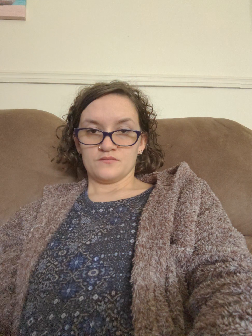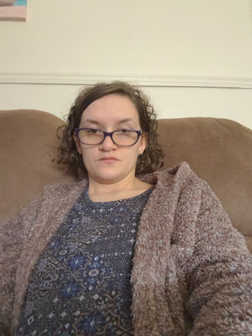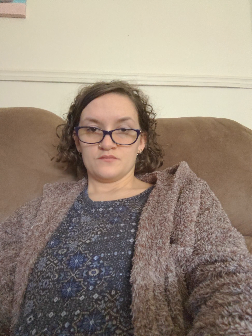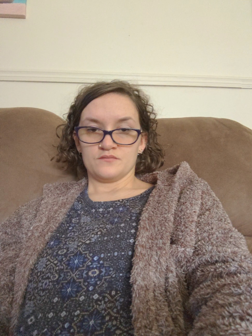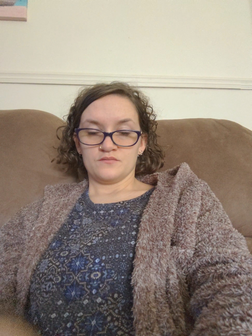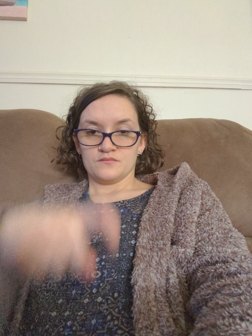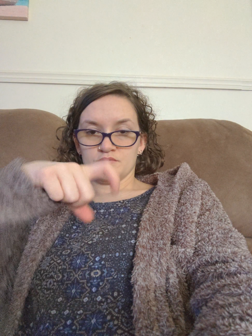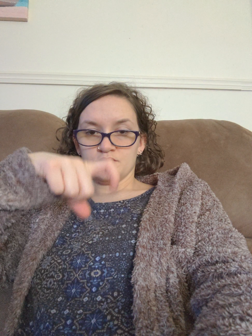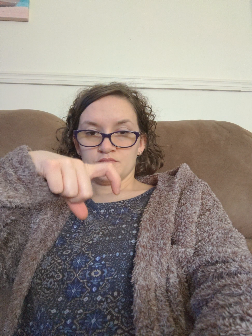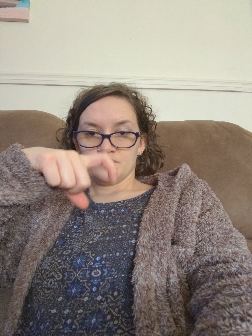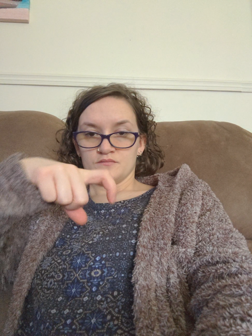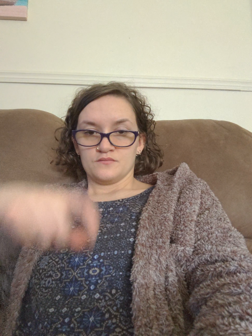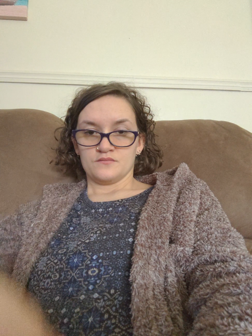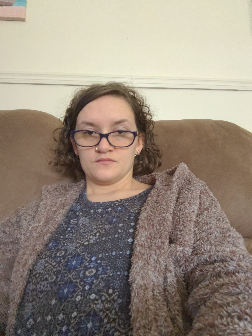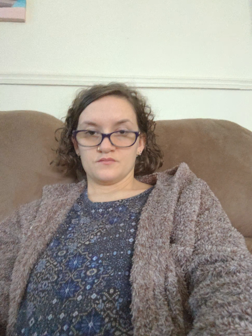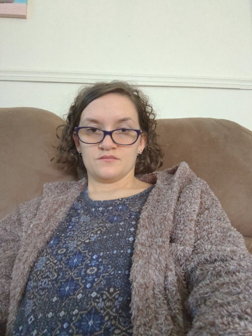time